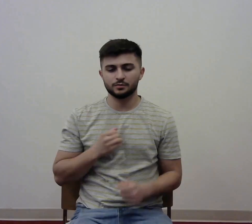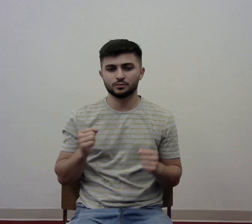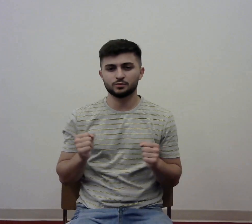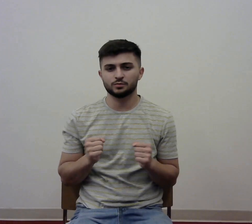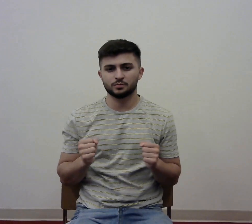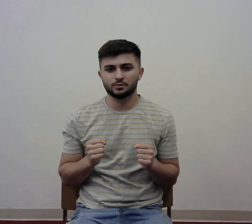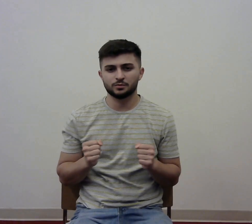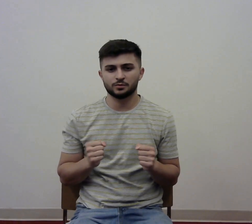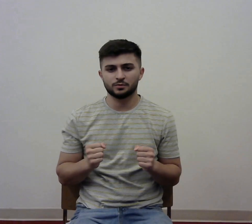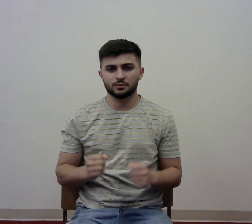soyuq